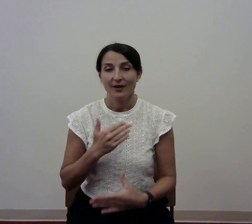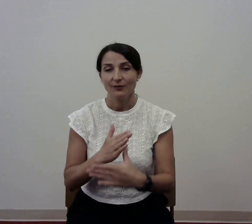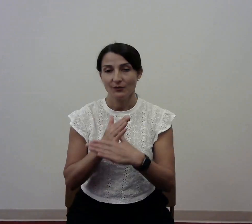kömək